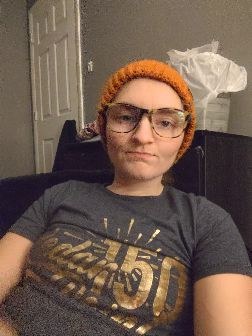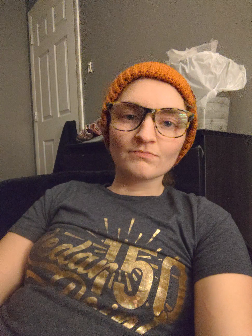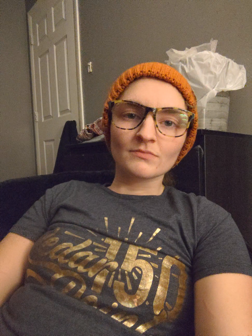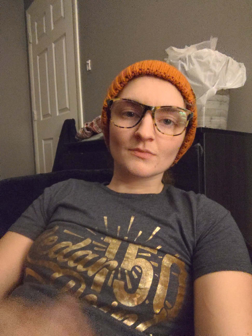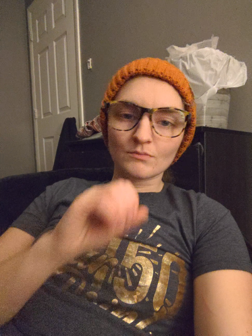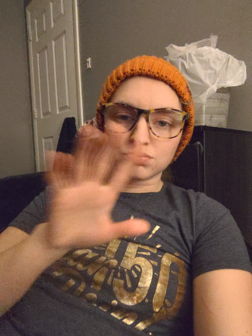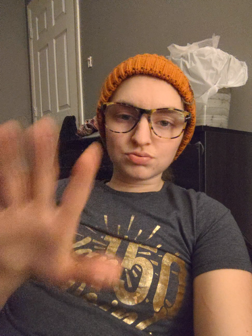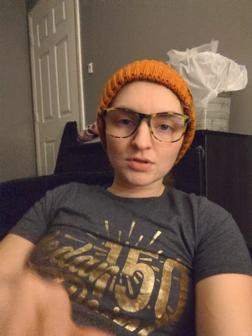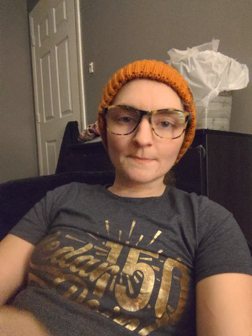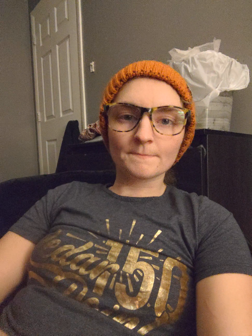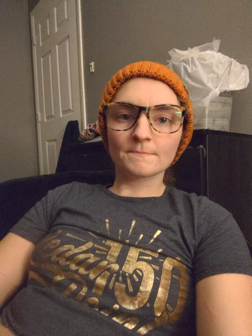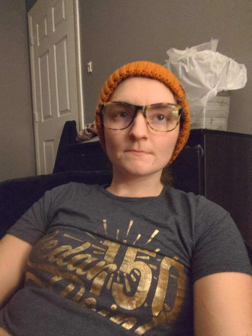blow